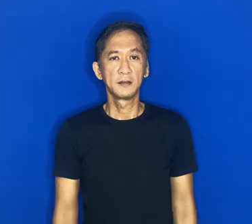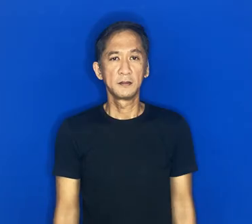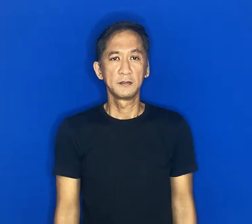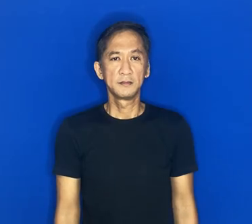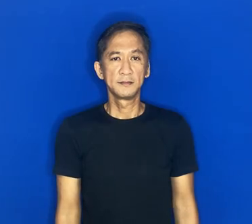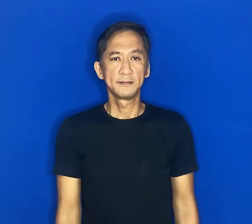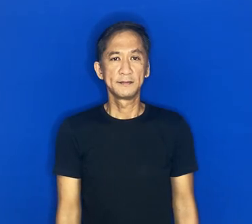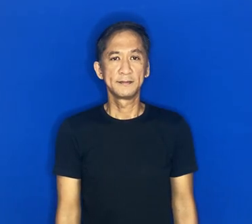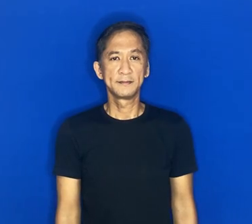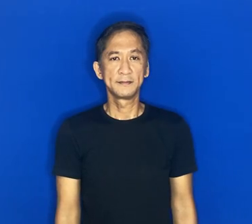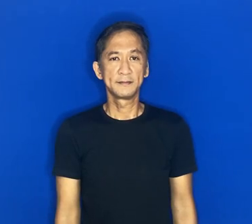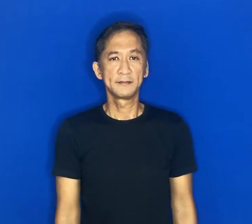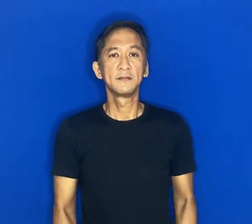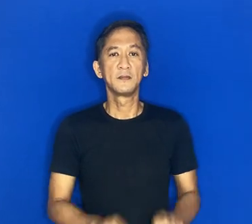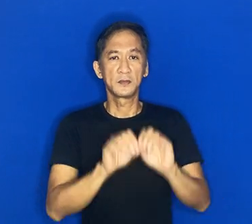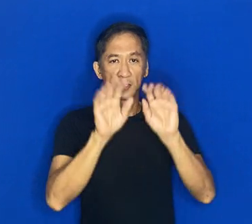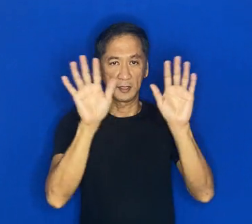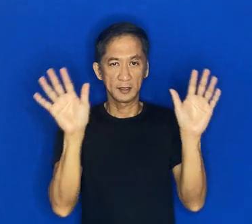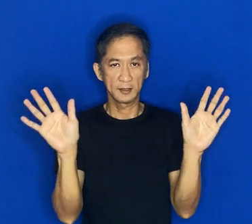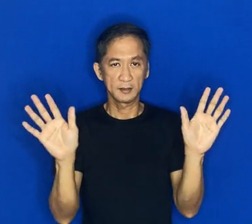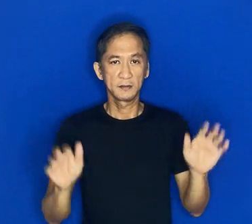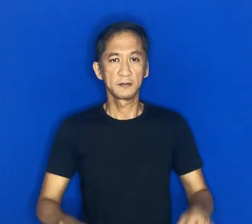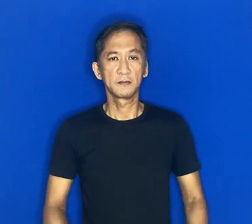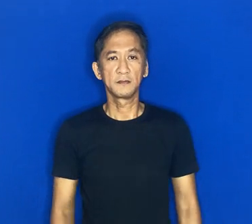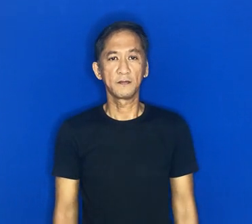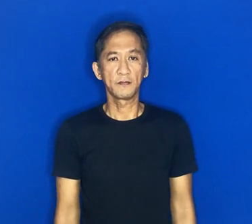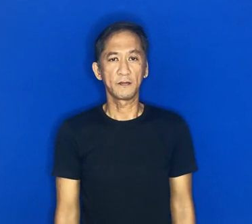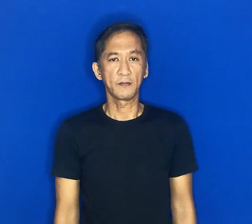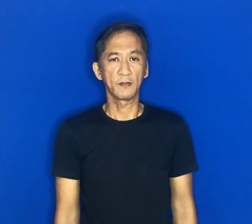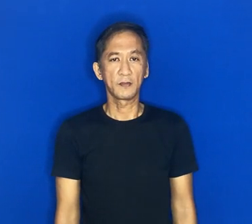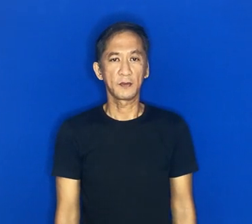light